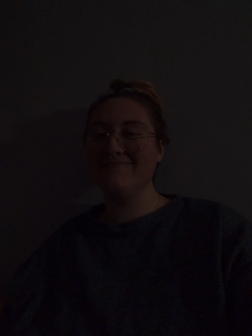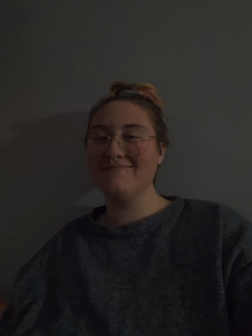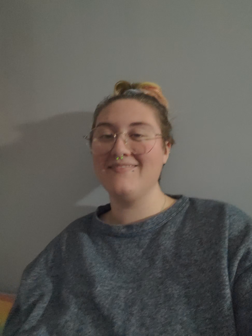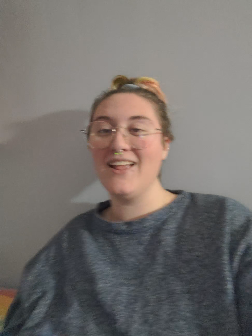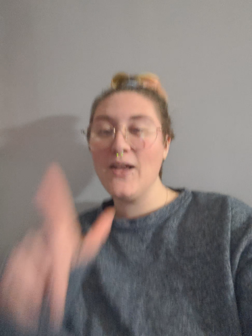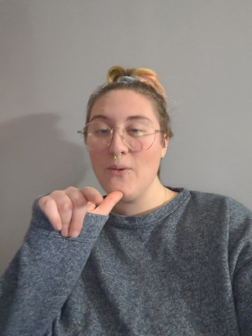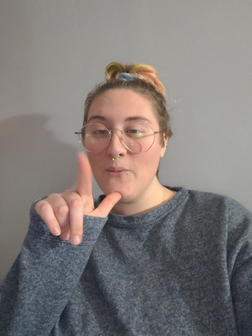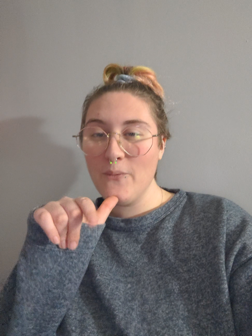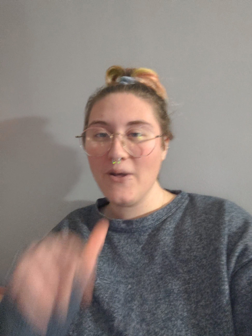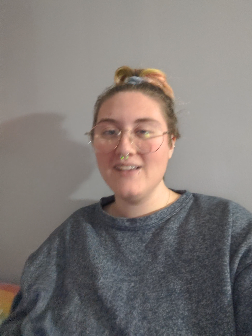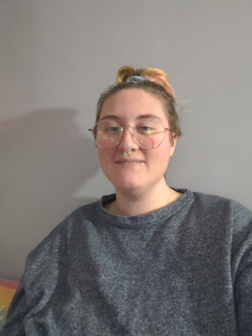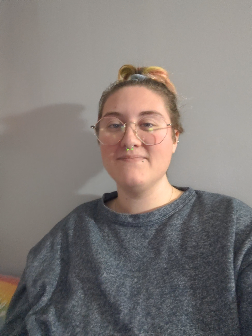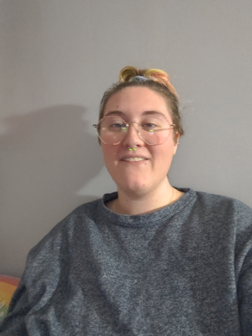who